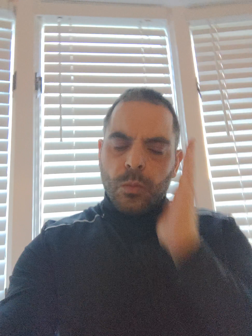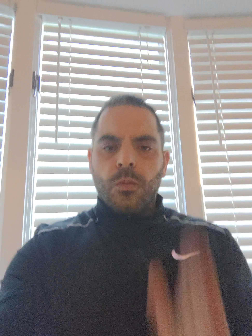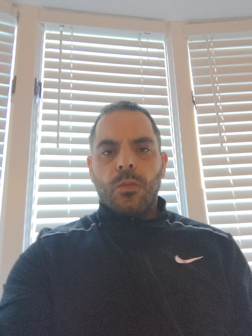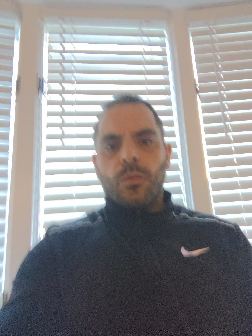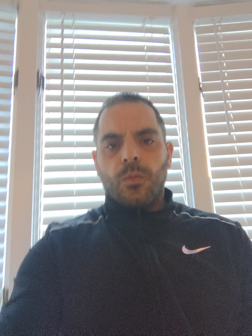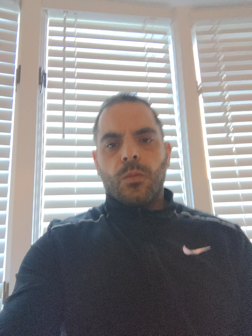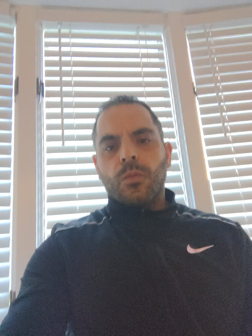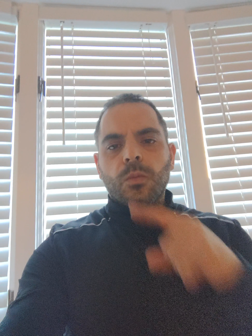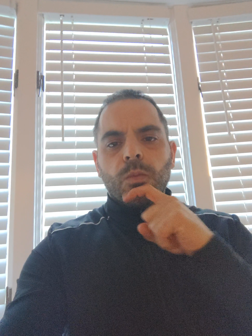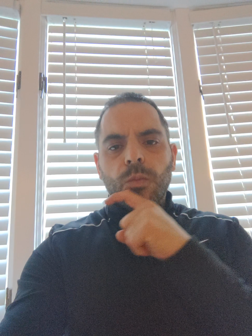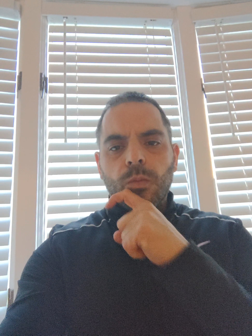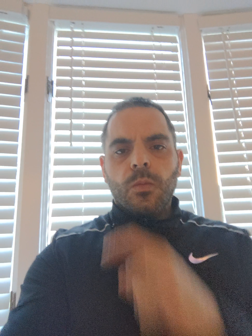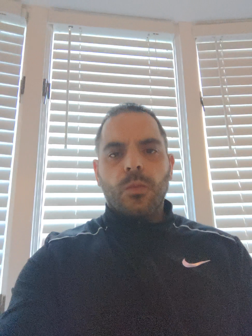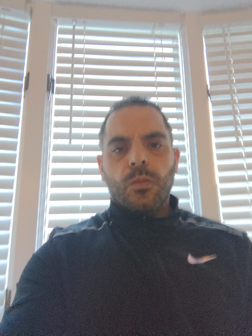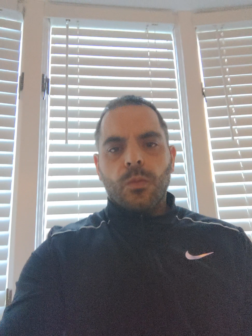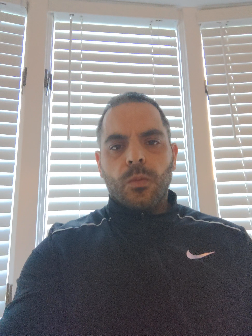cereal